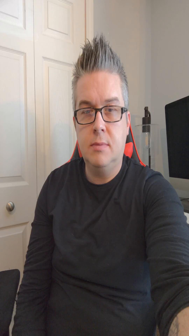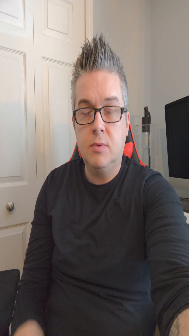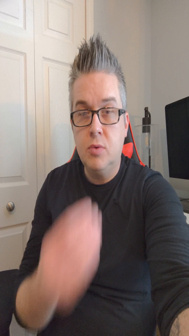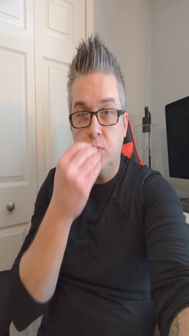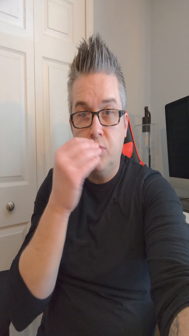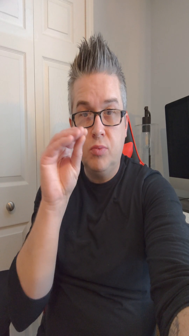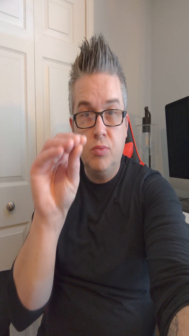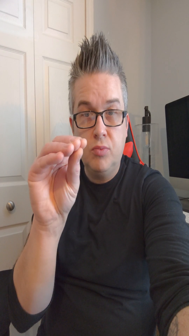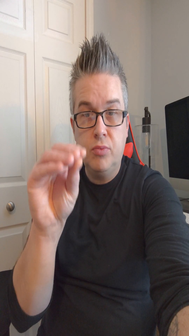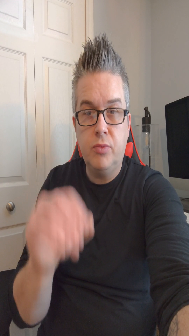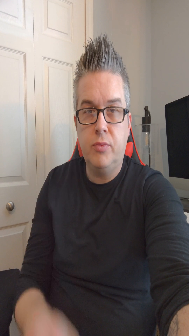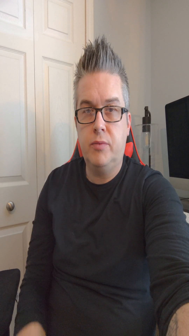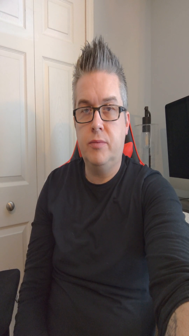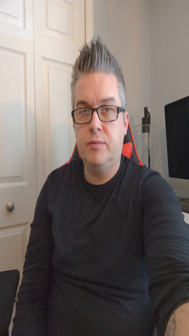kiss